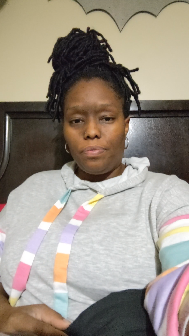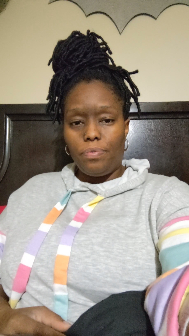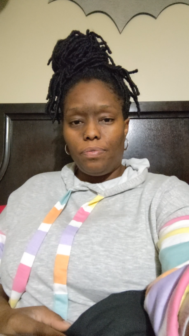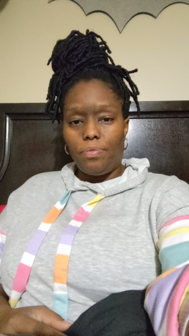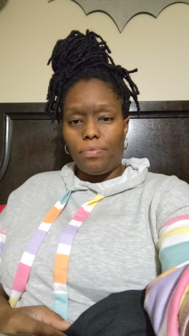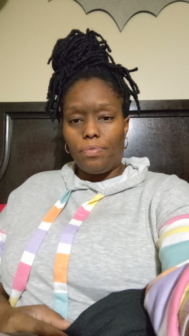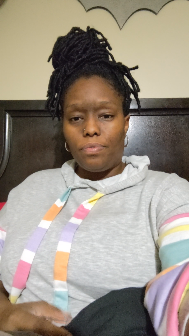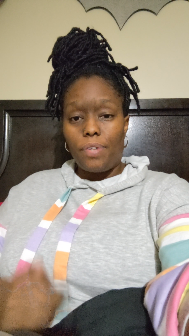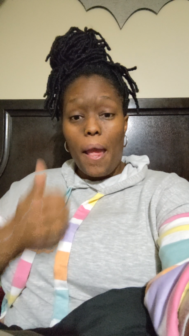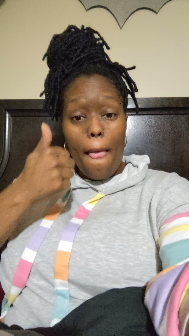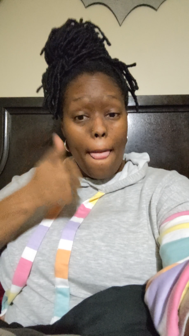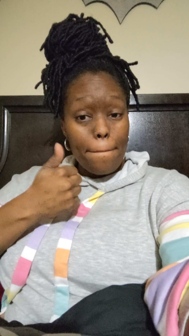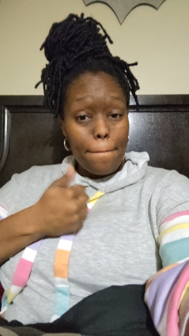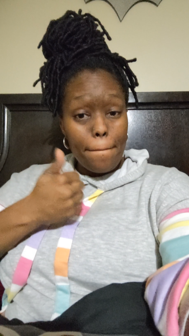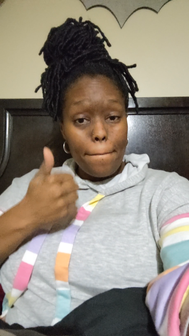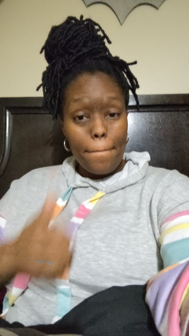help